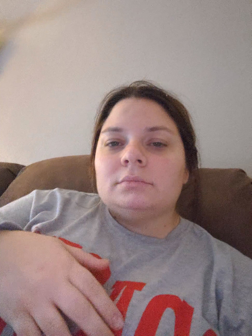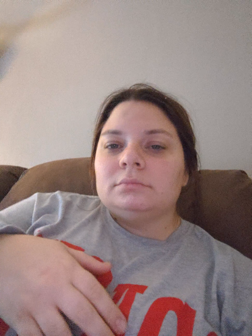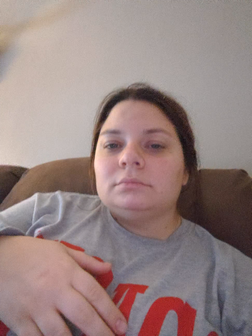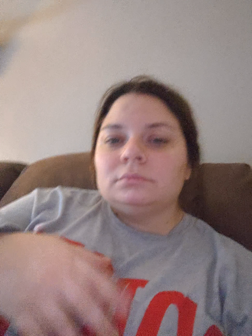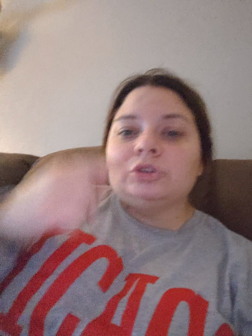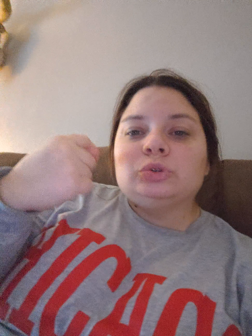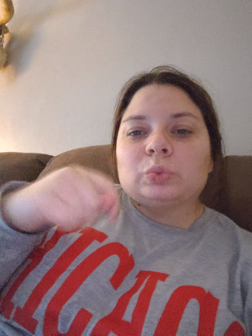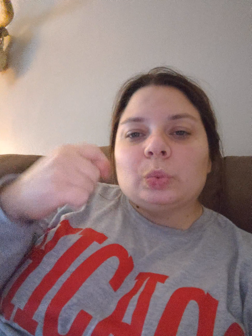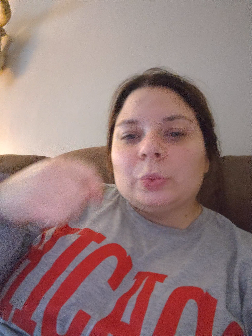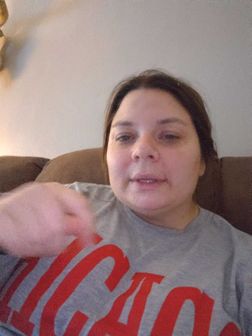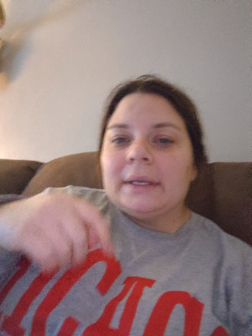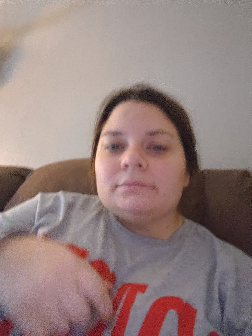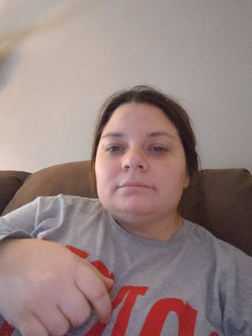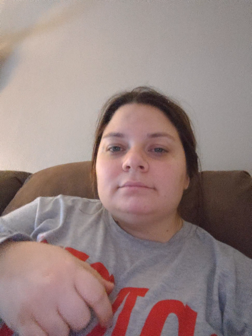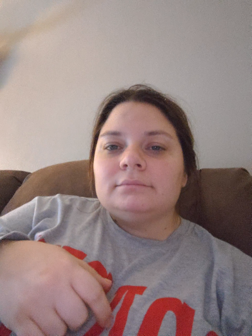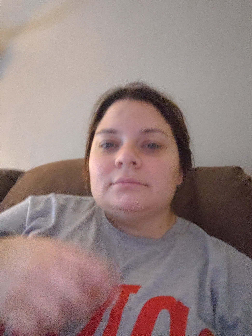toy